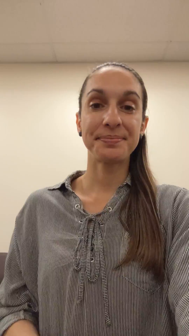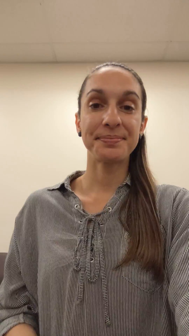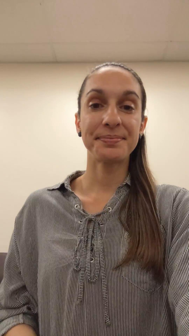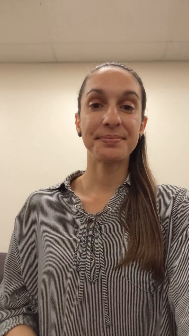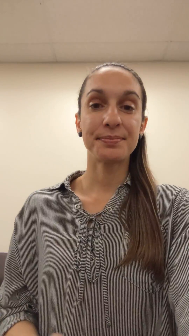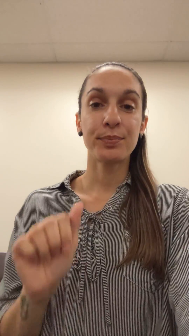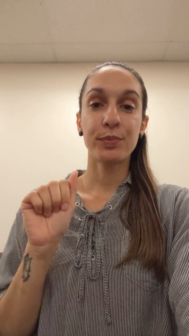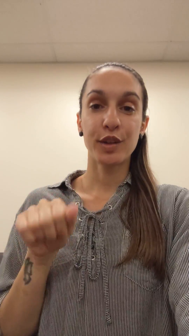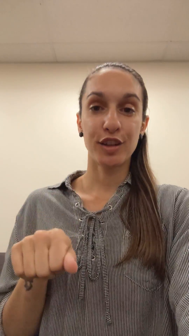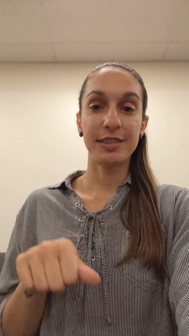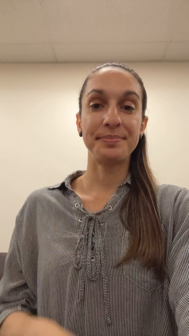could